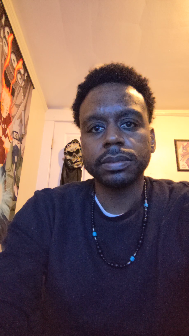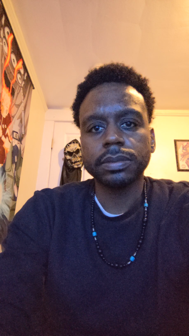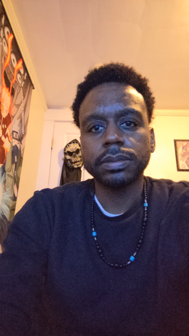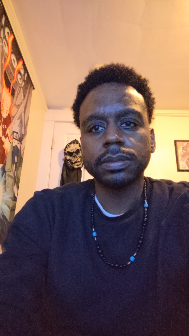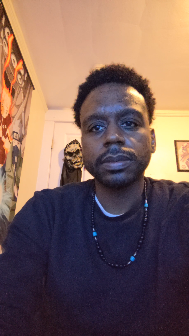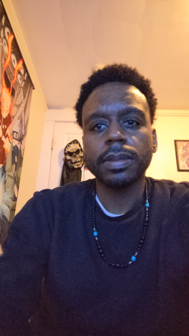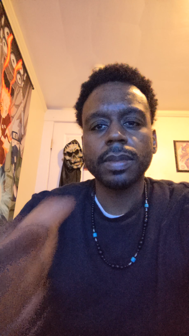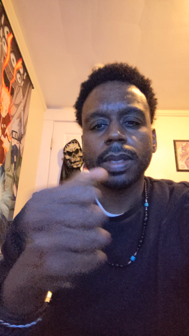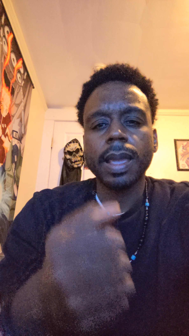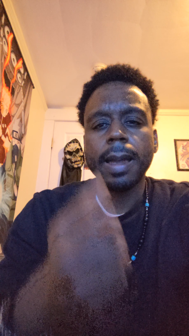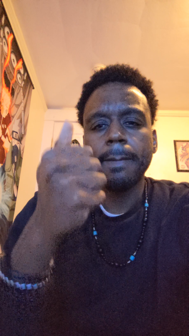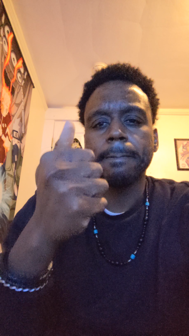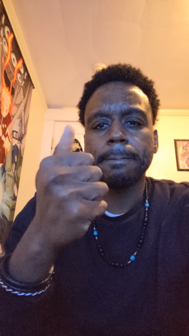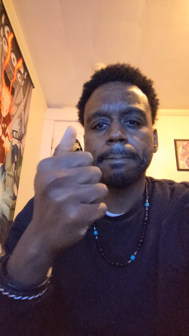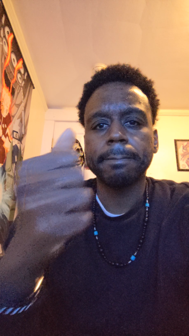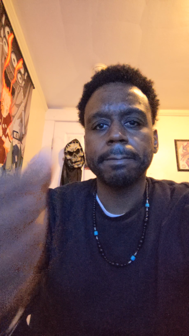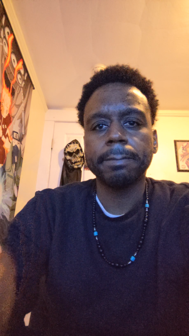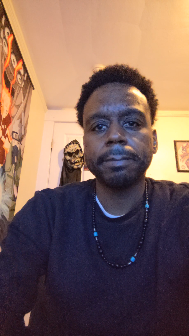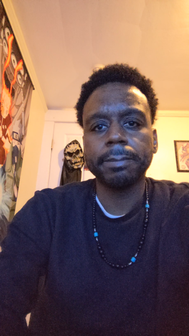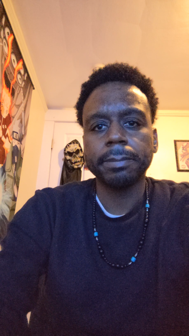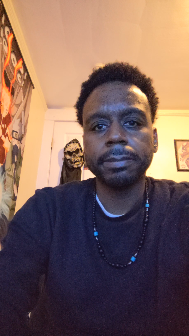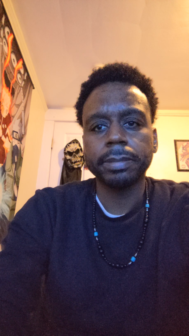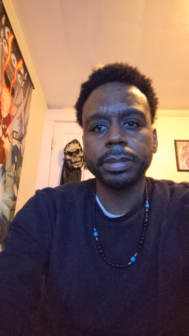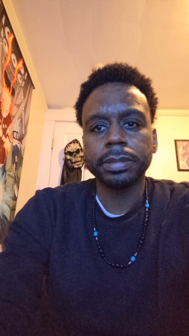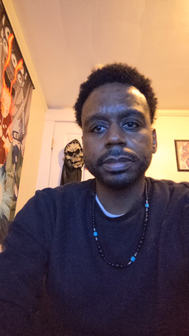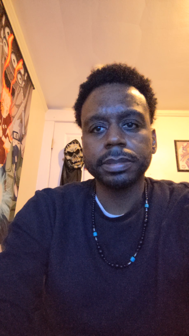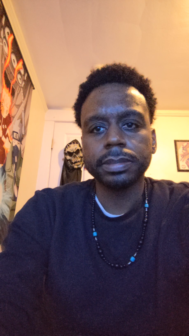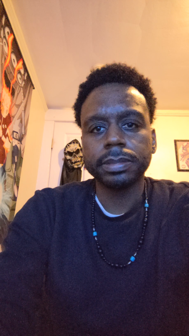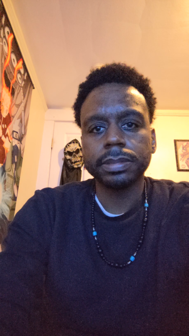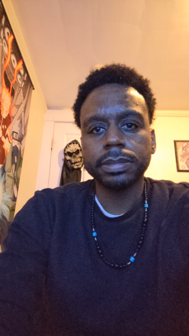help